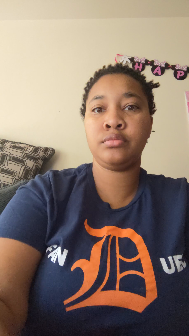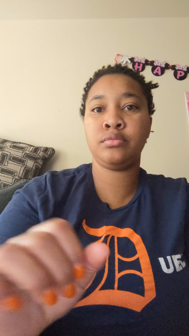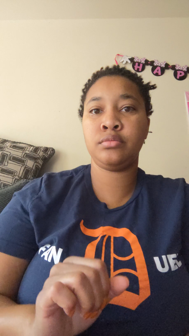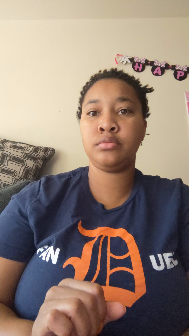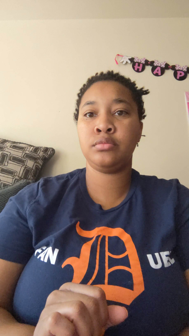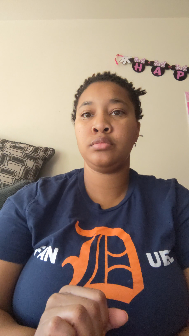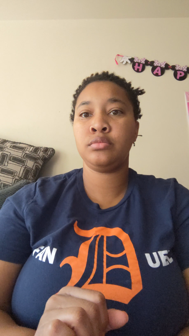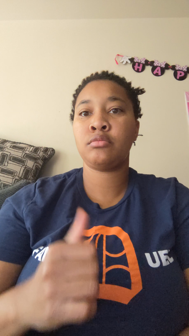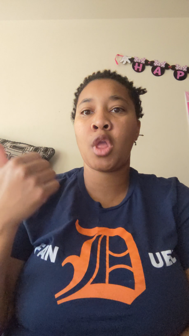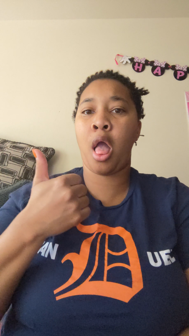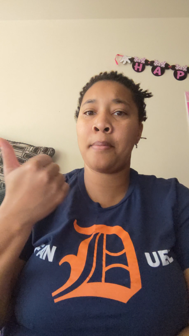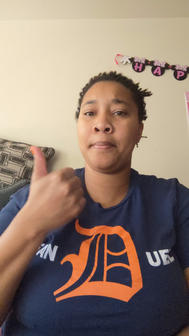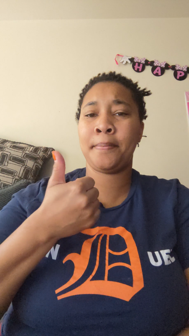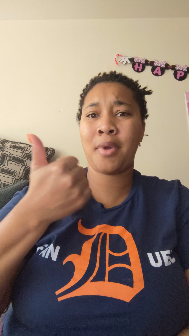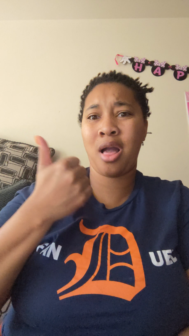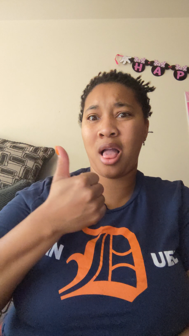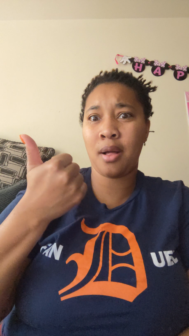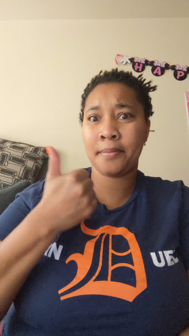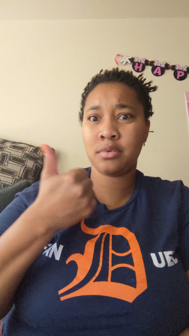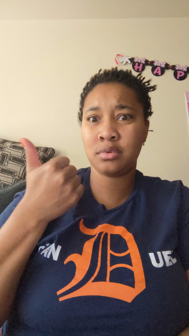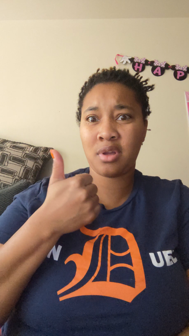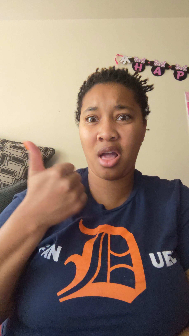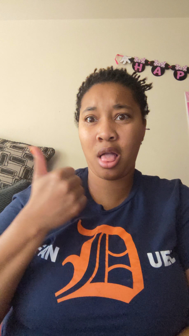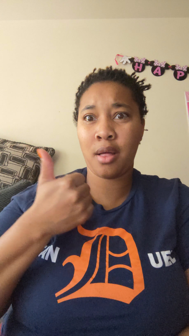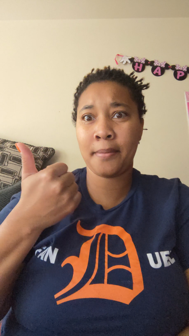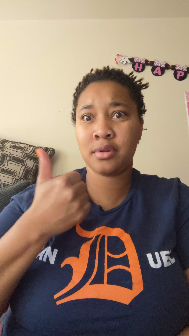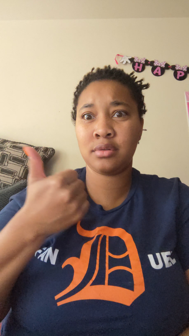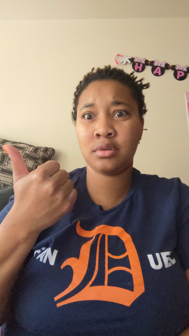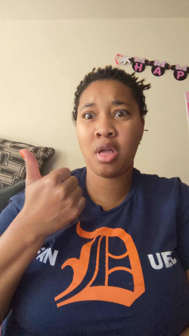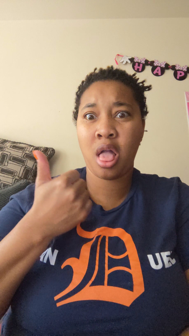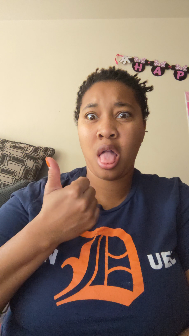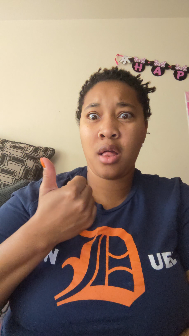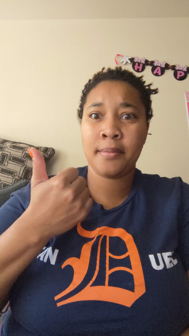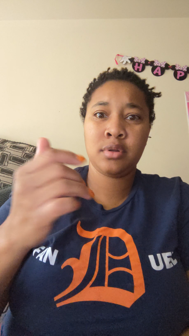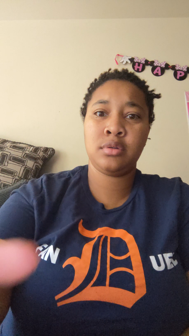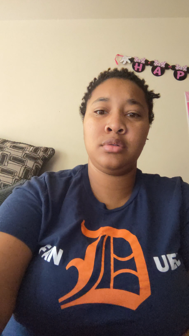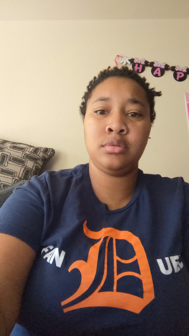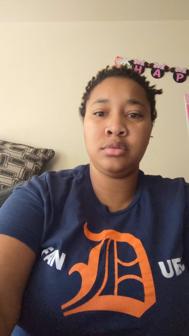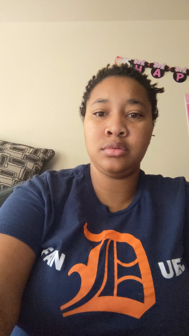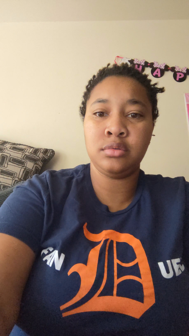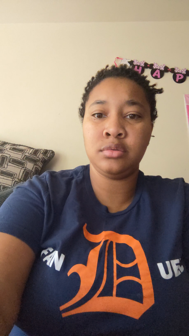help